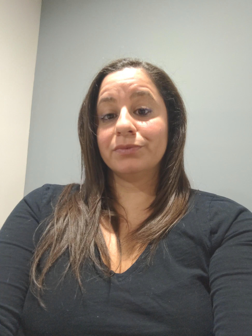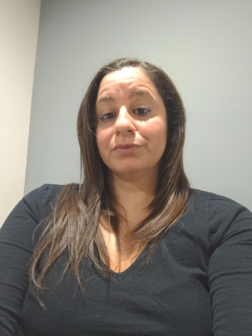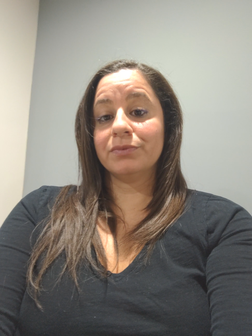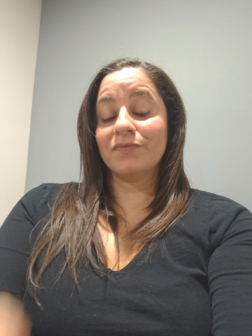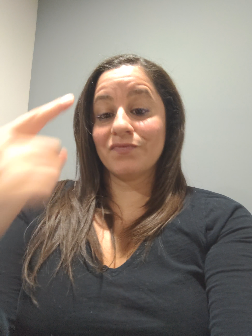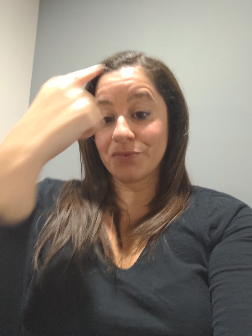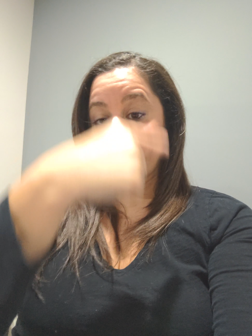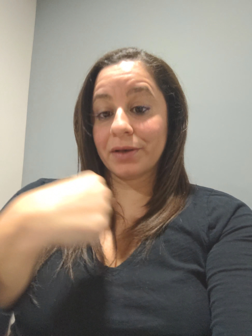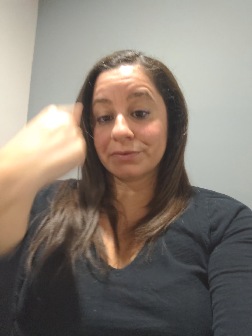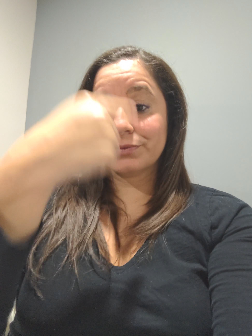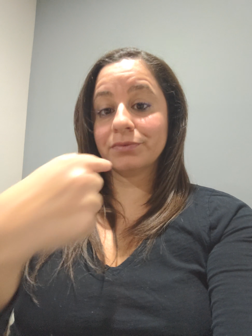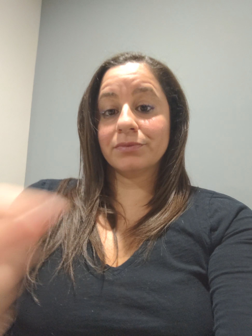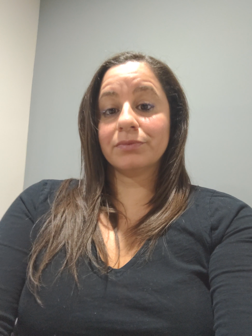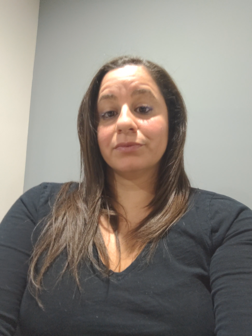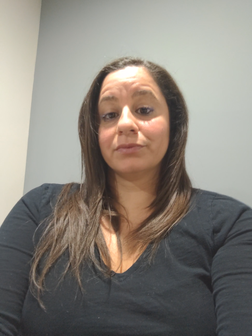face